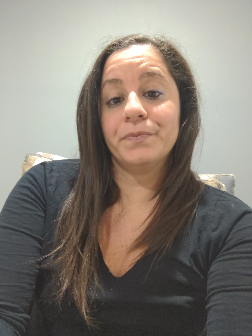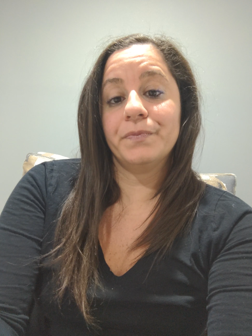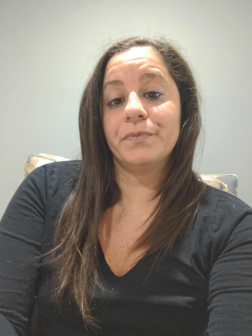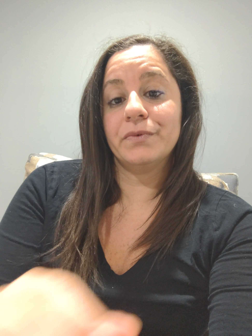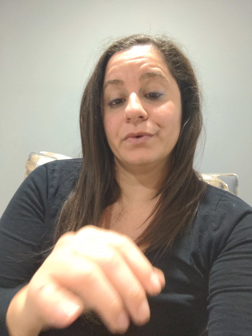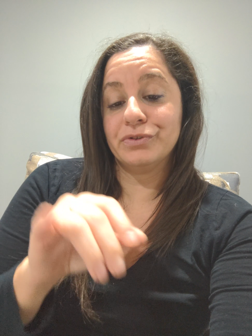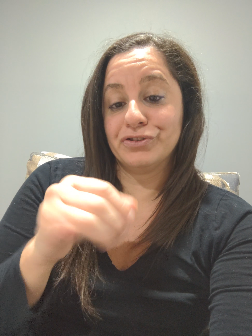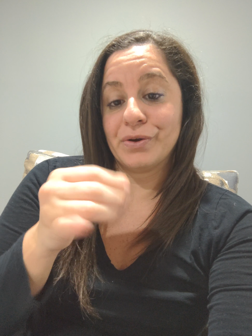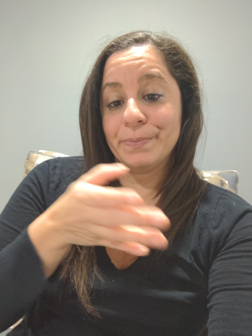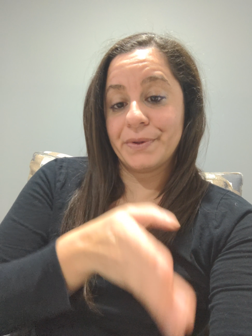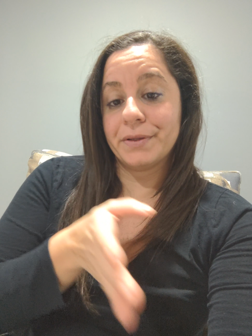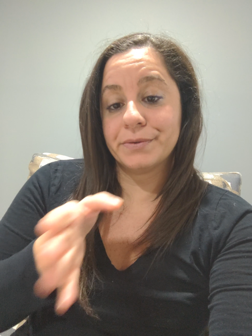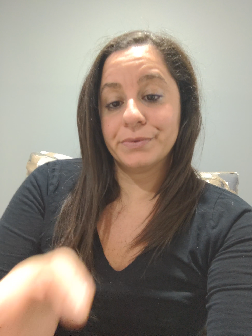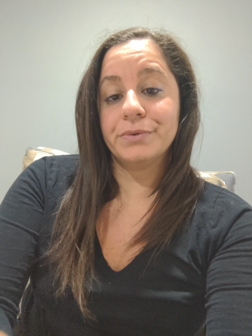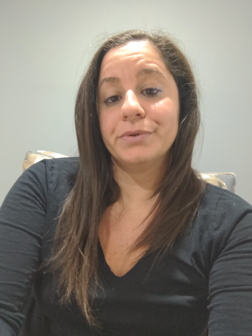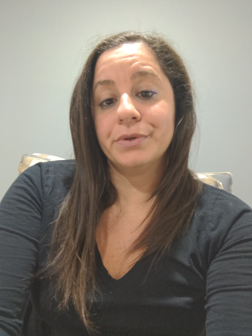jeans